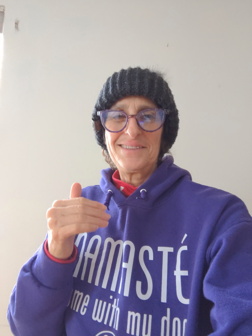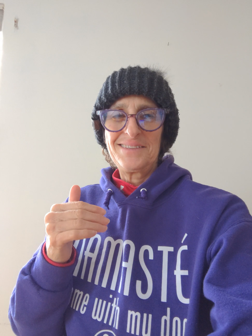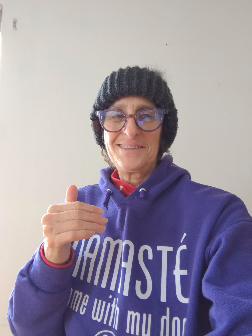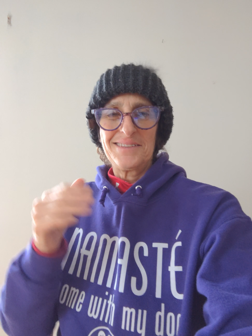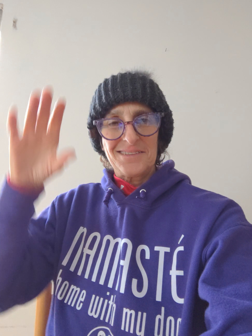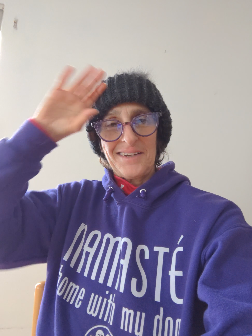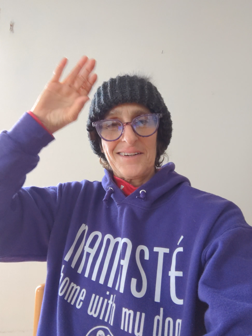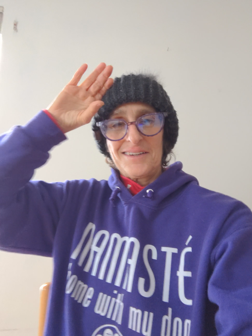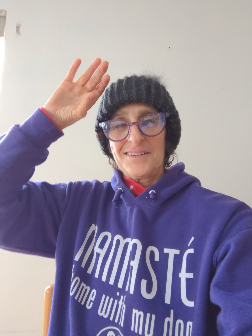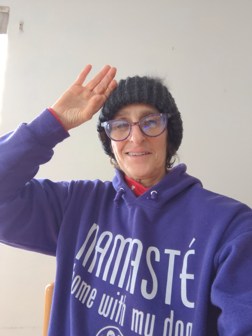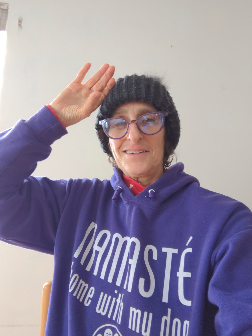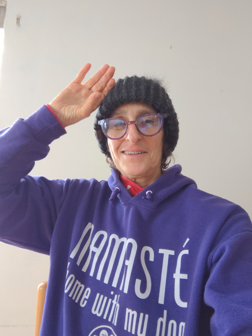sun